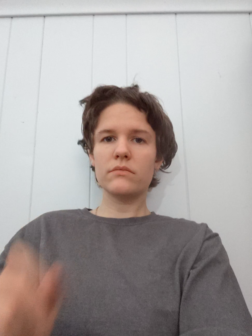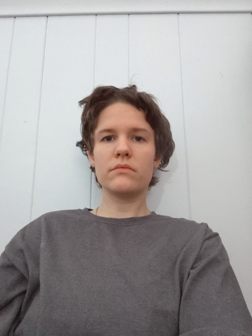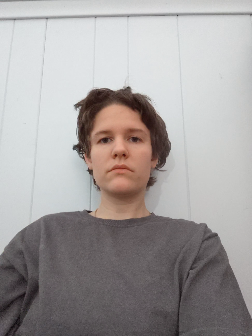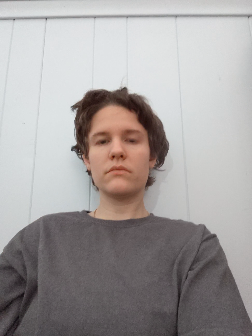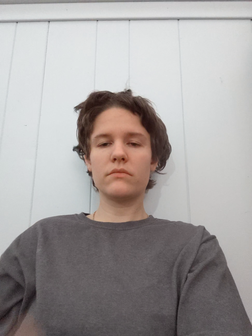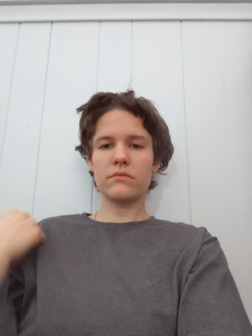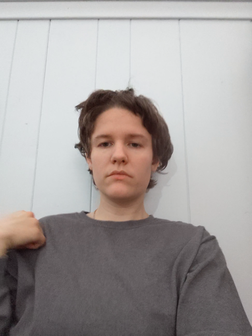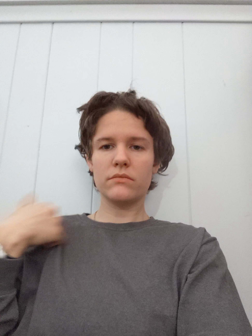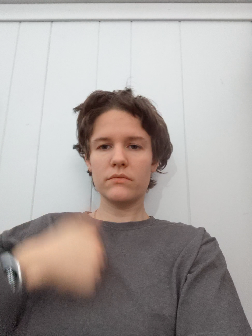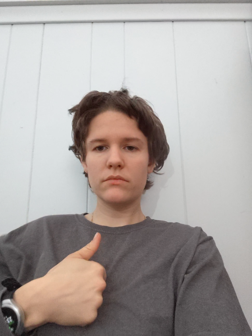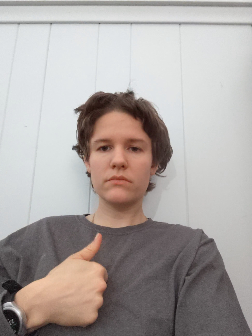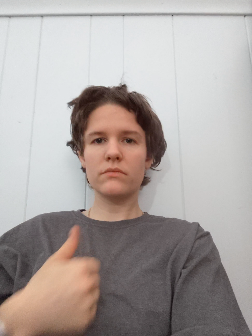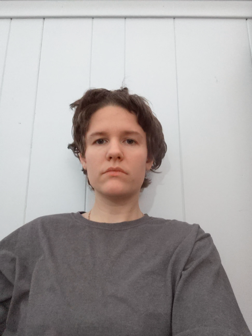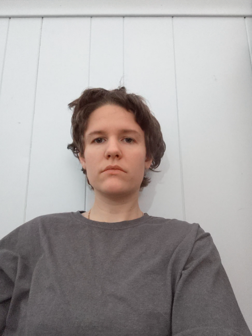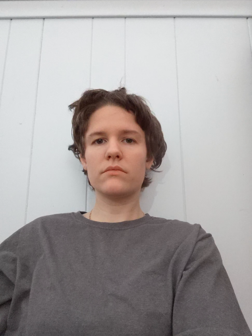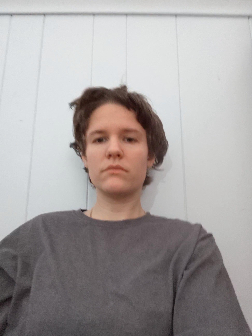jacket